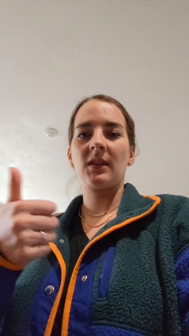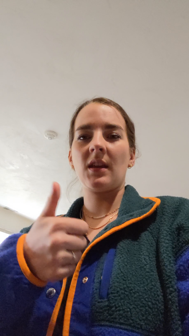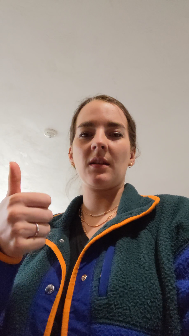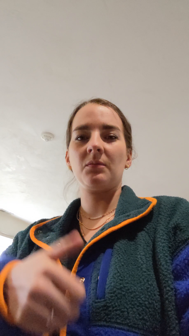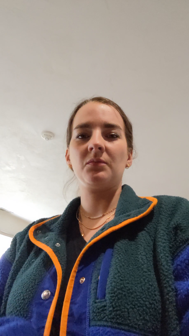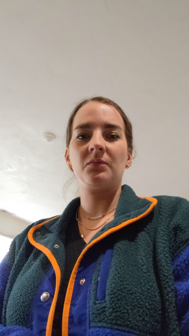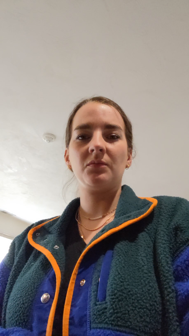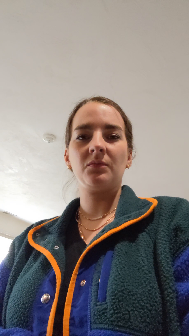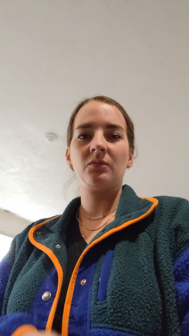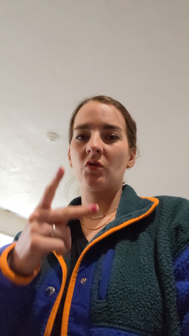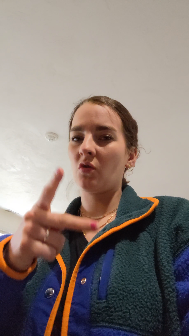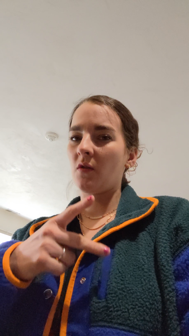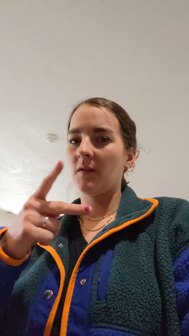careful